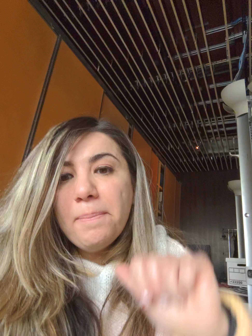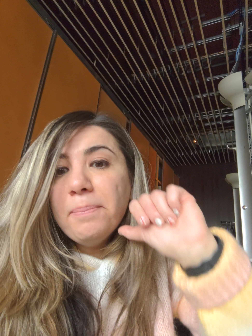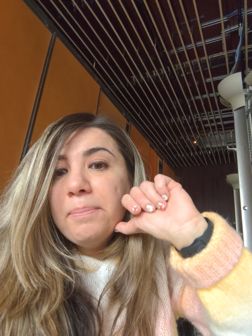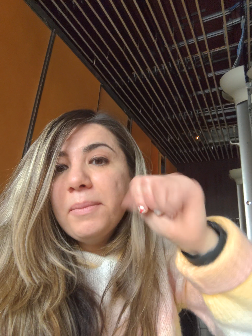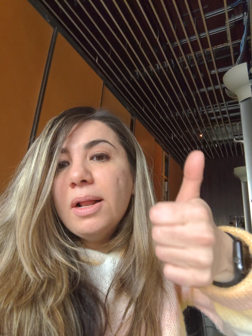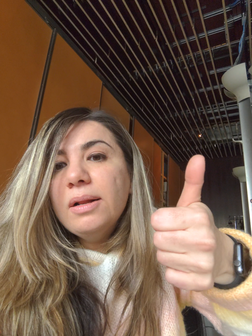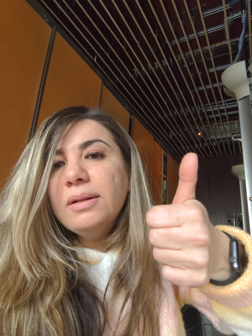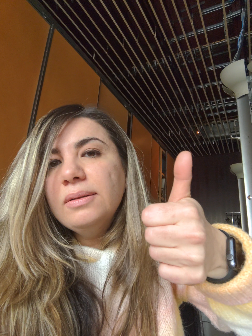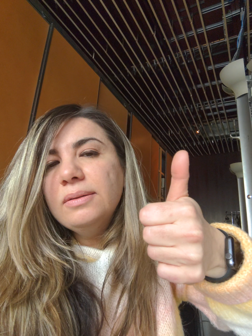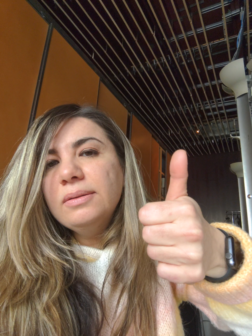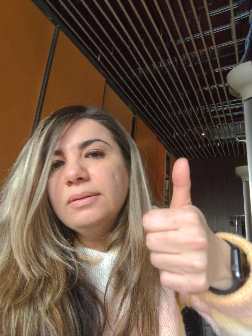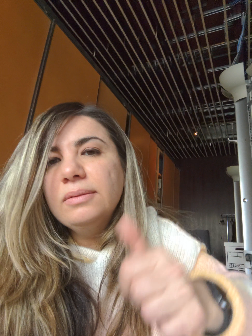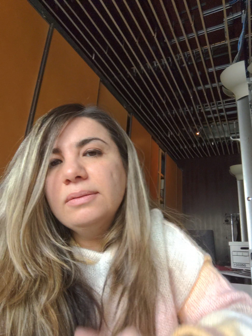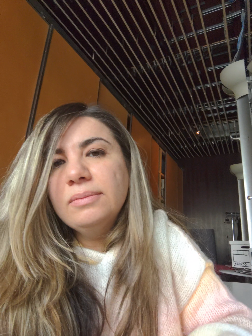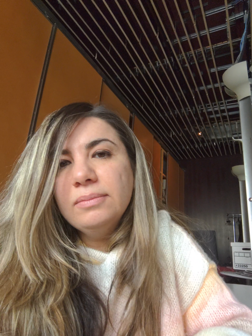tomorrow